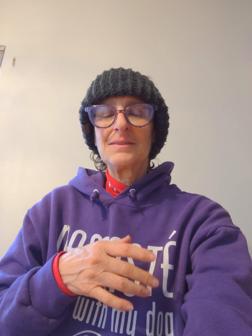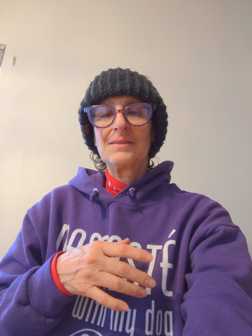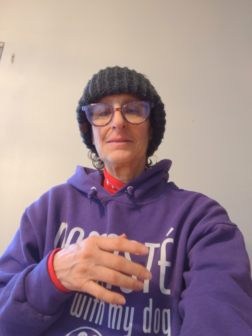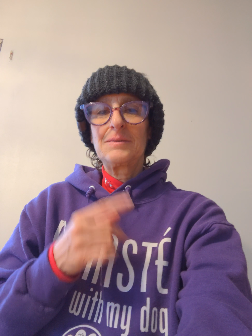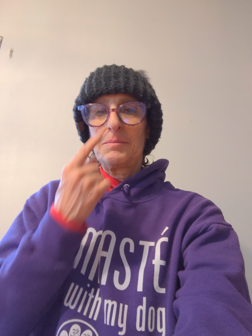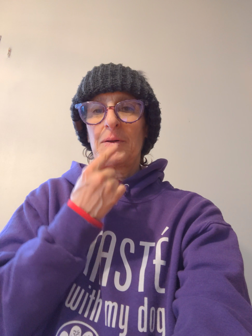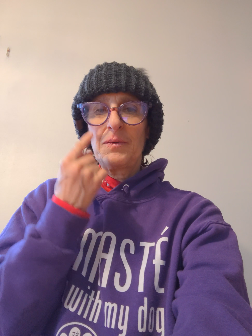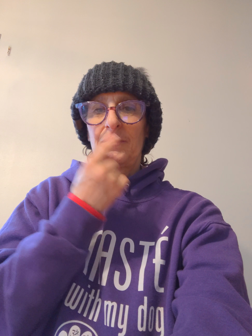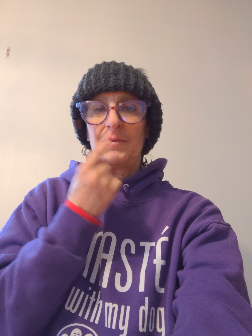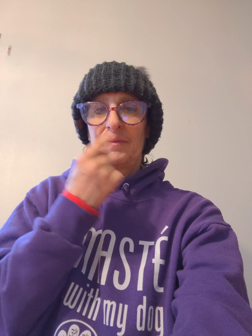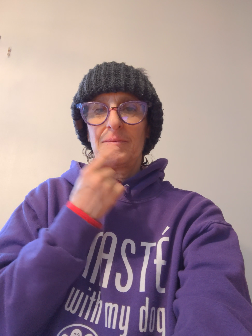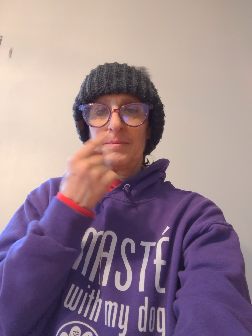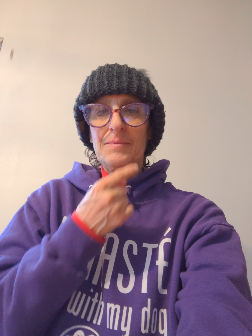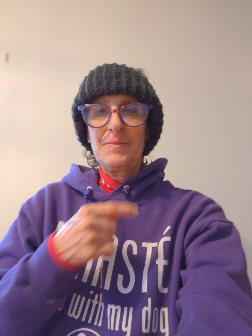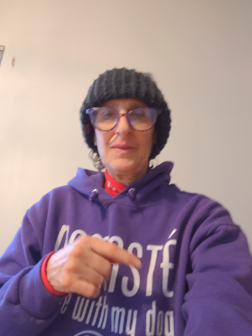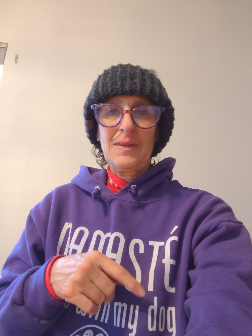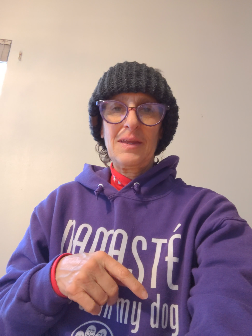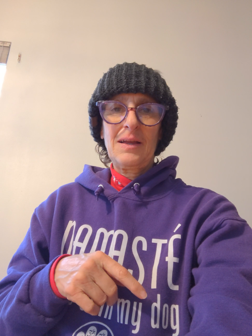mouth